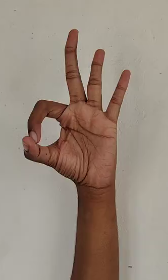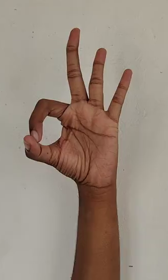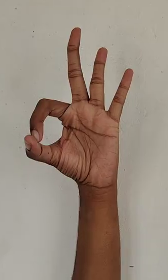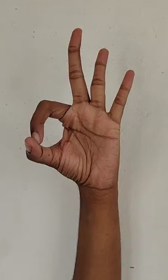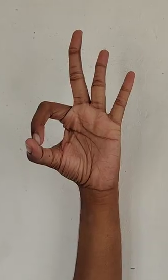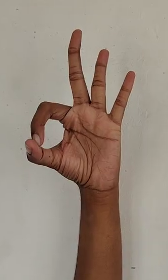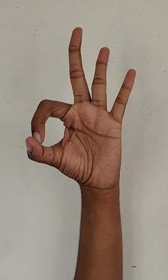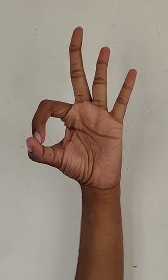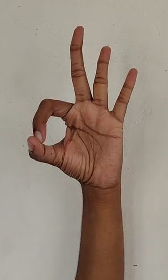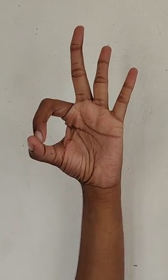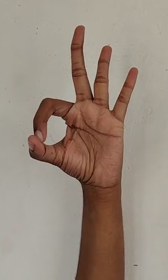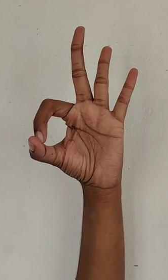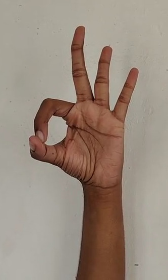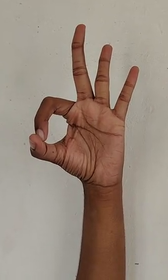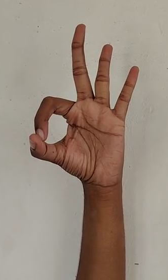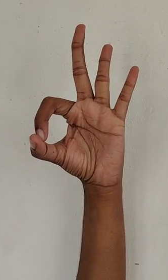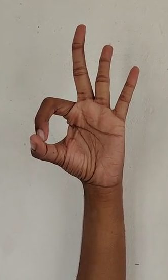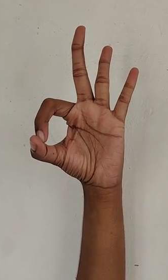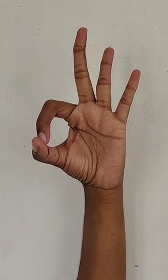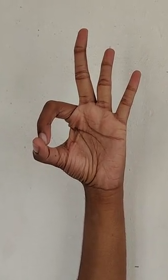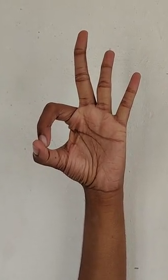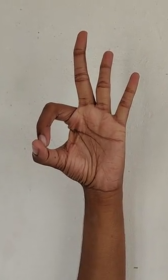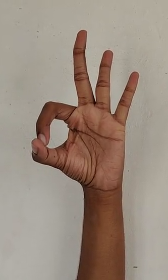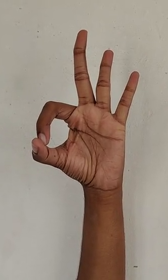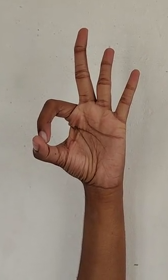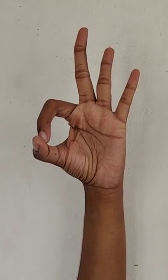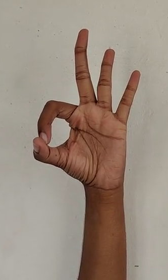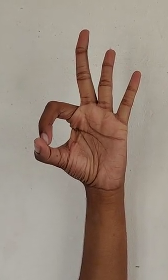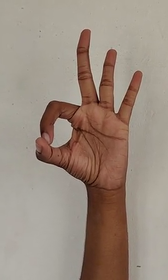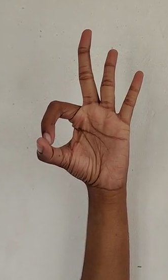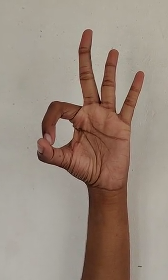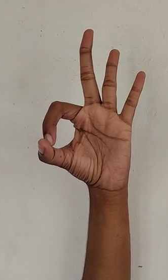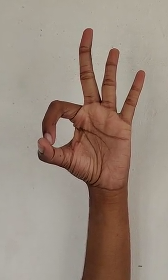ഒ